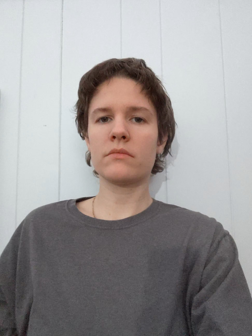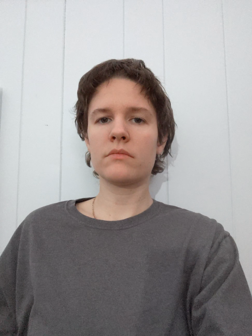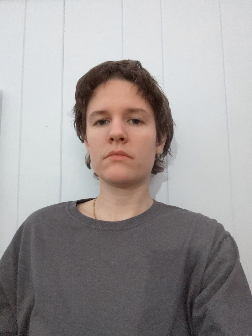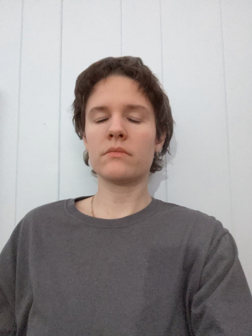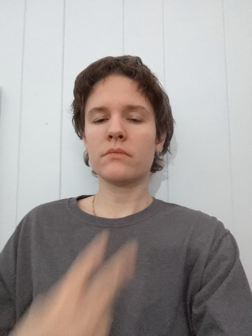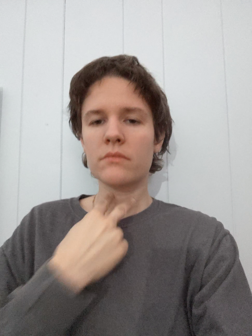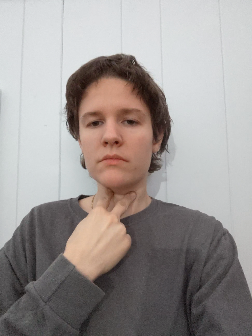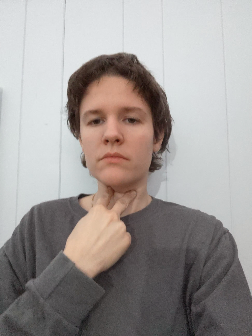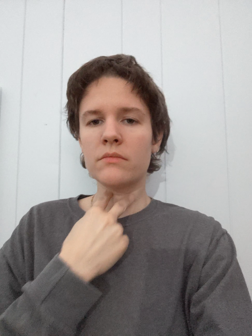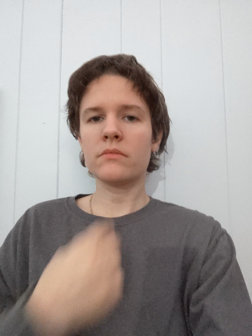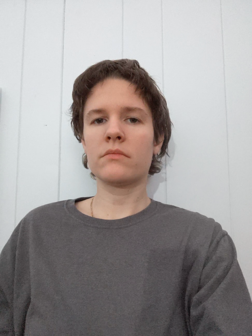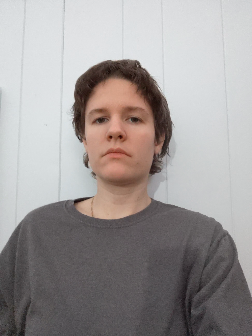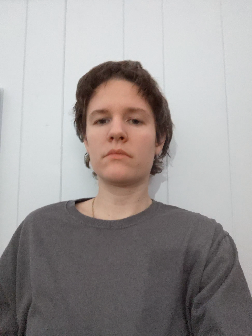stuck